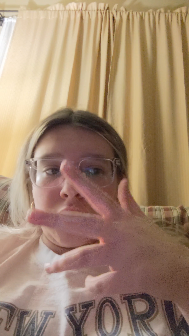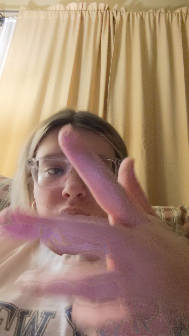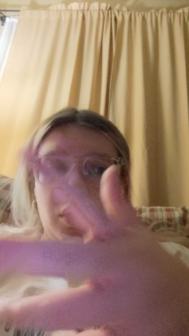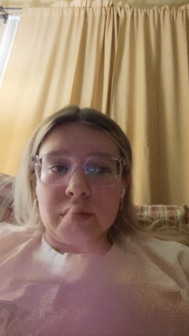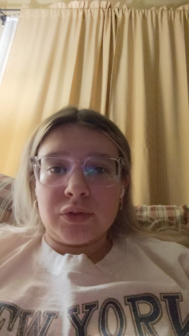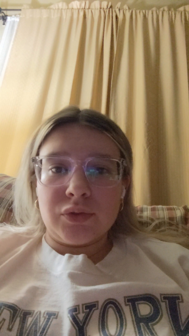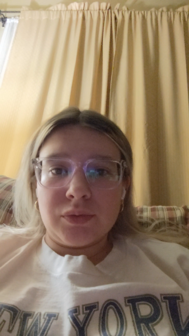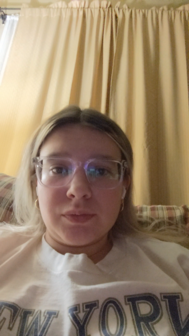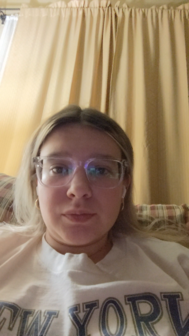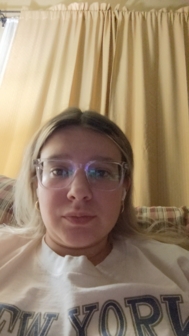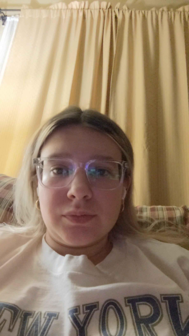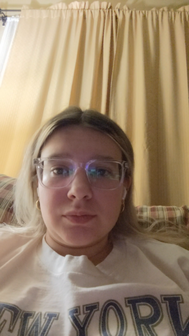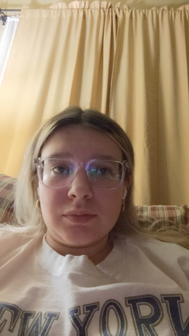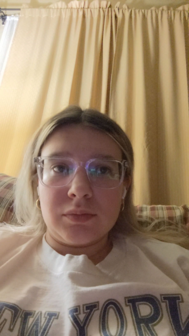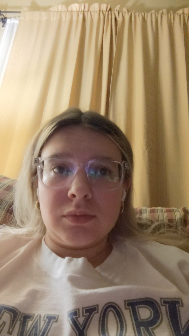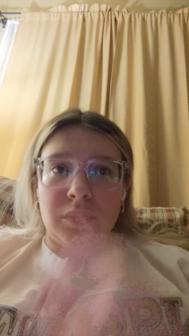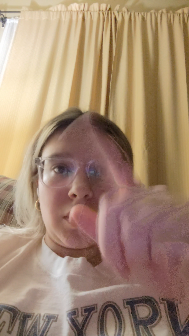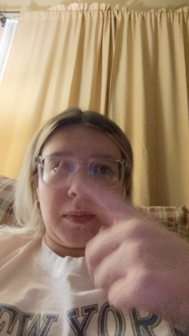about